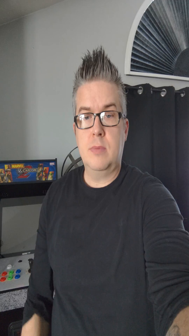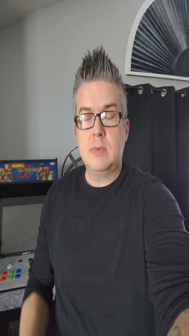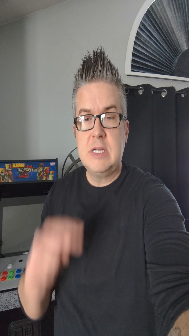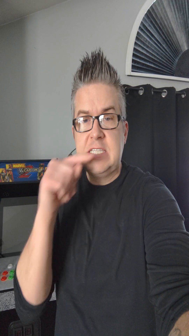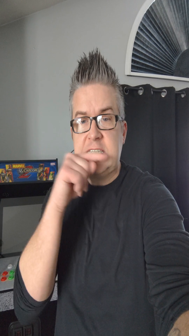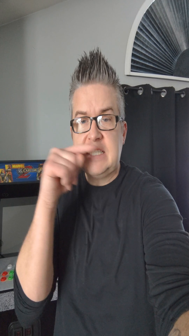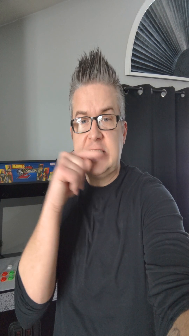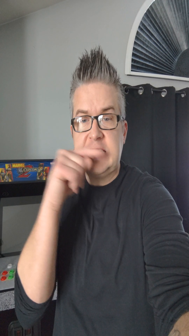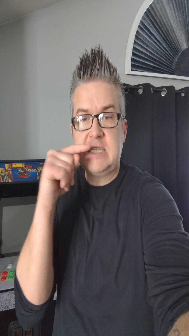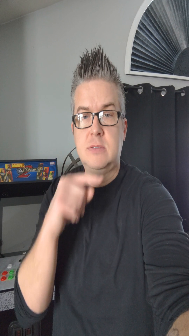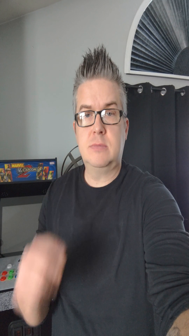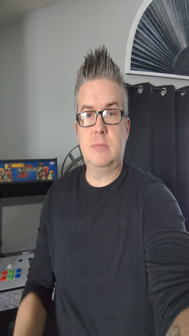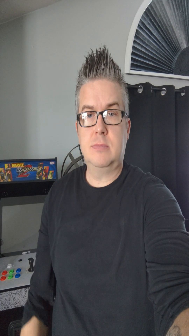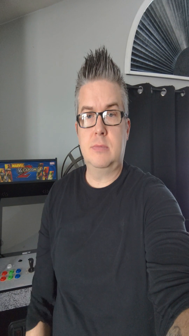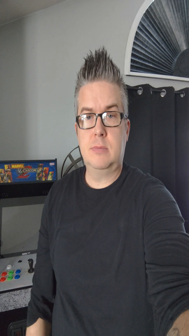toothbrush